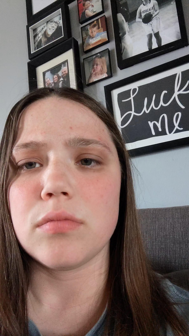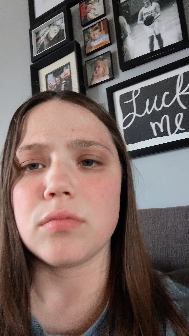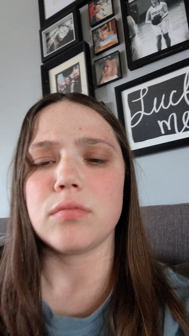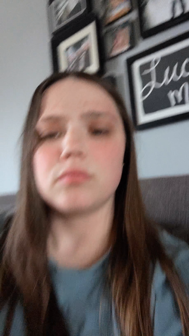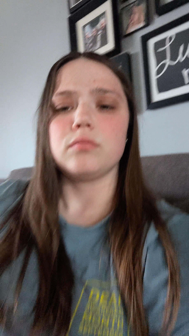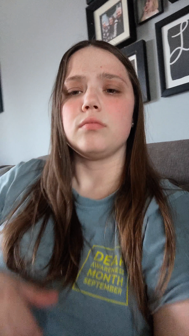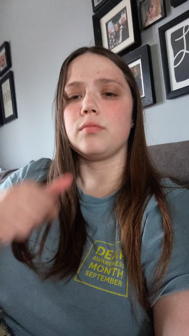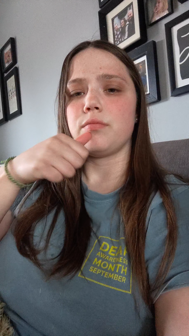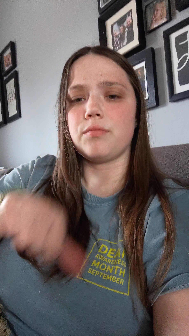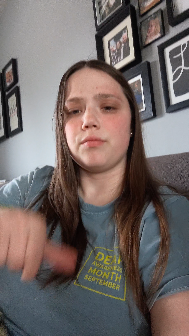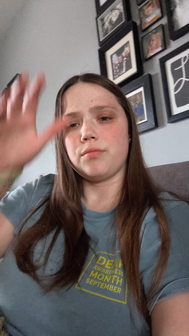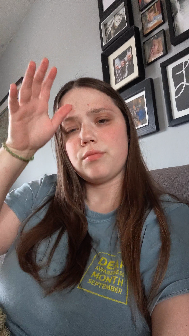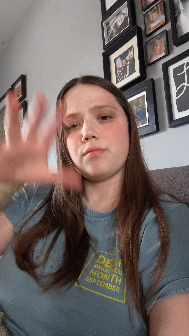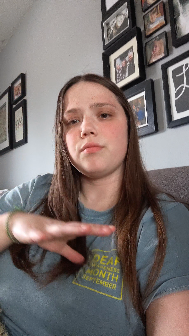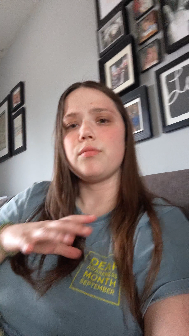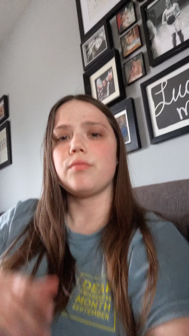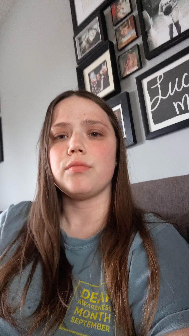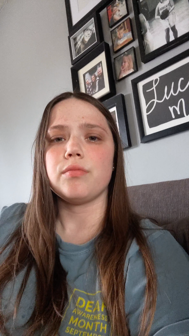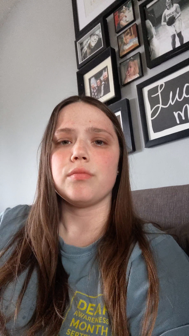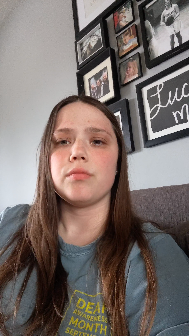mailman